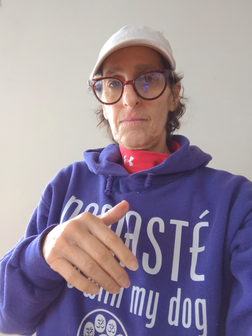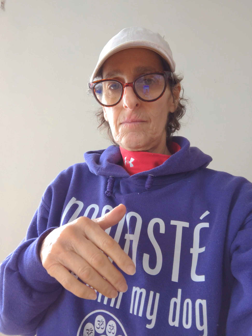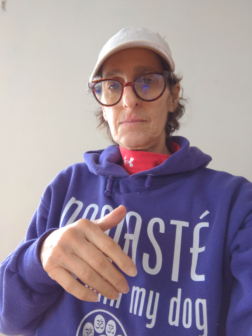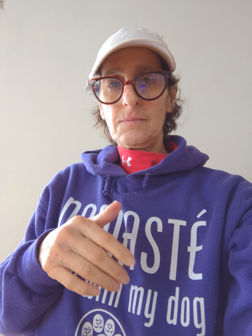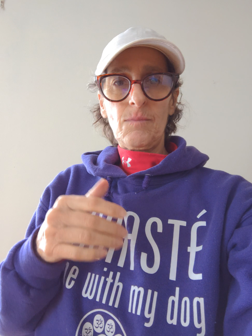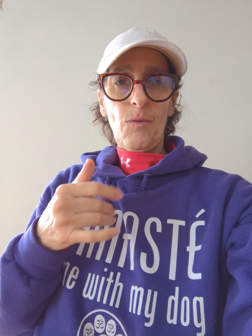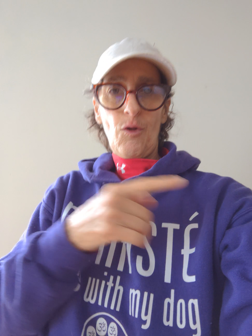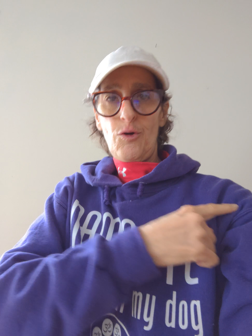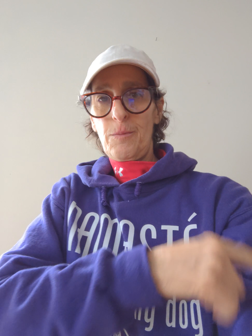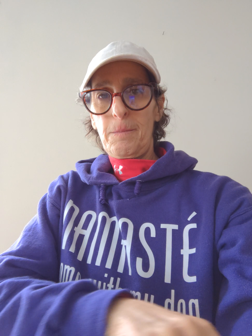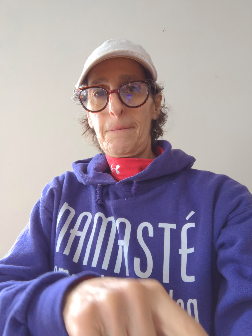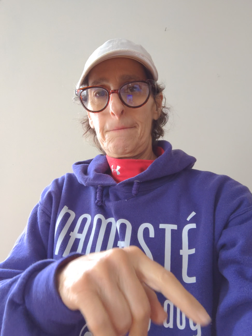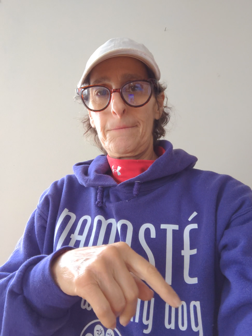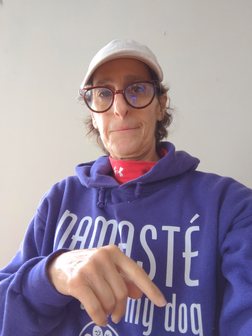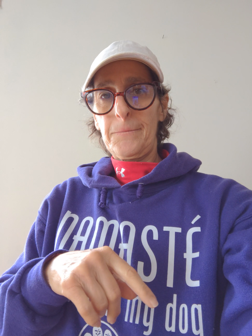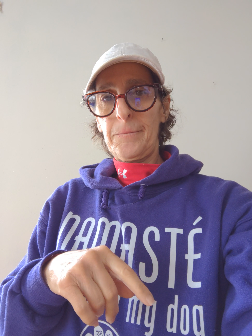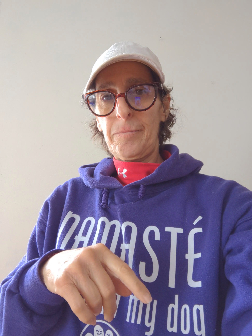arm